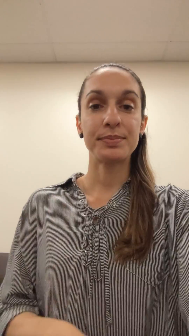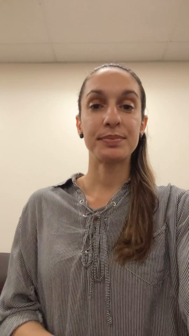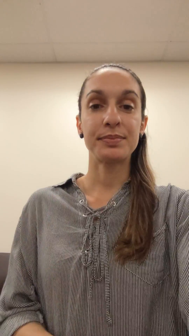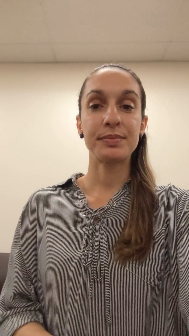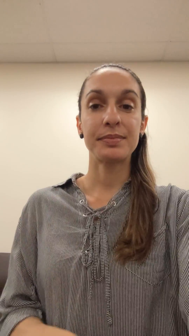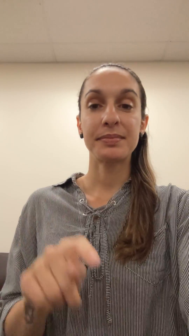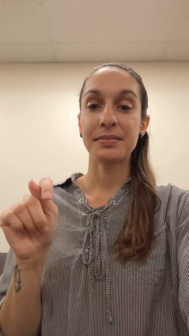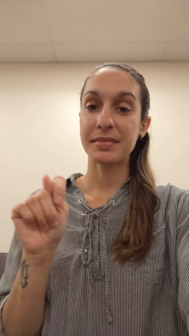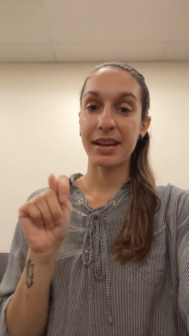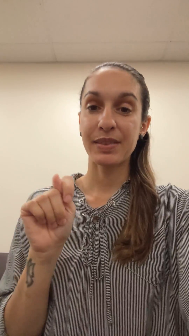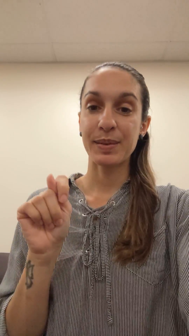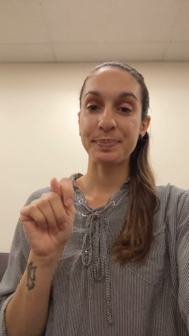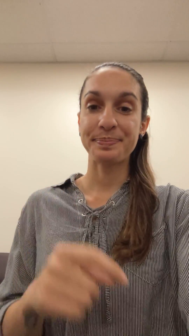bathroom